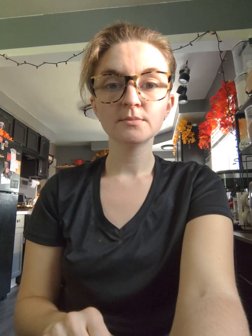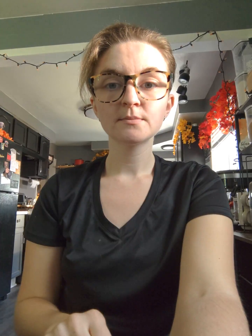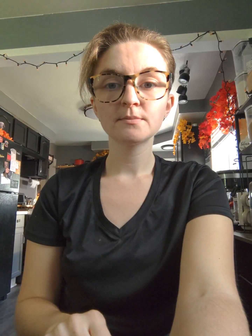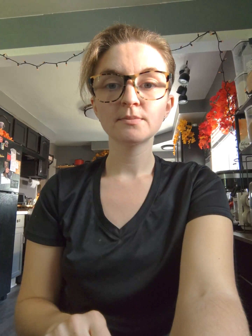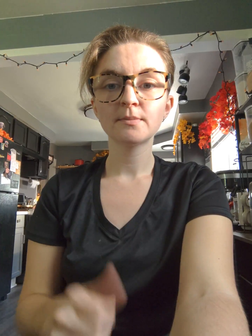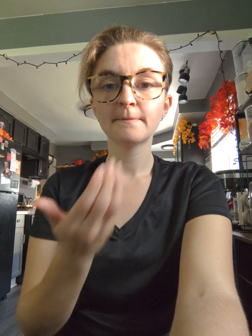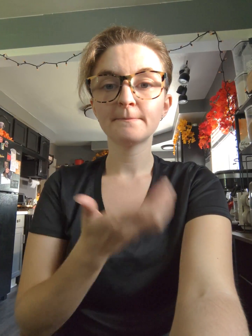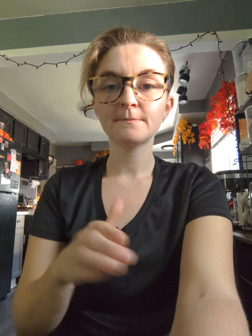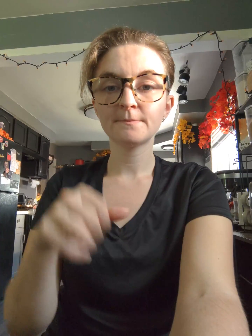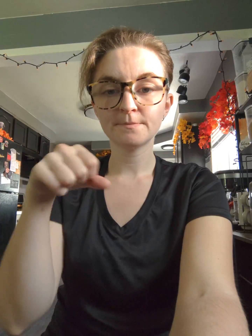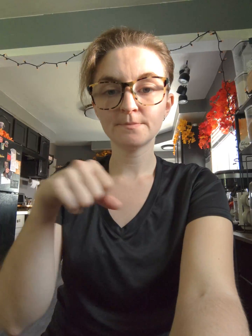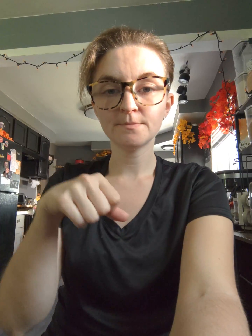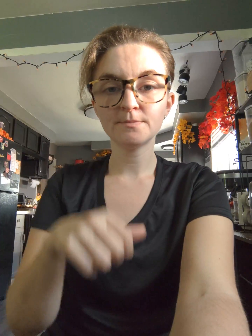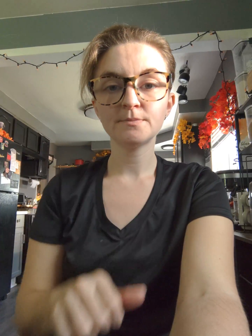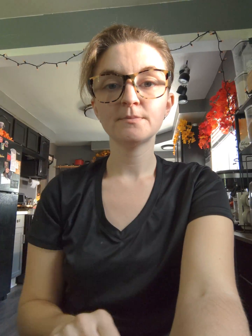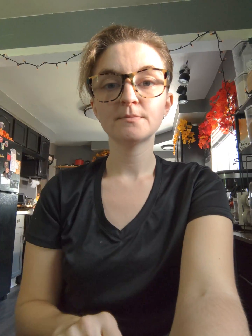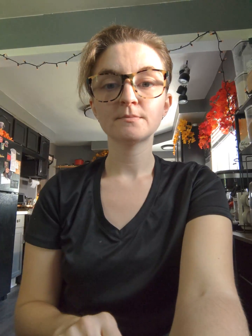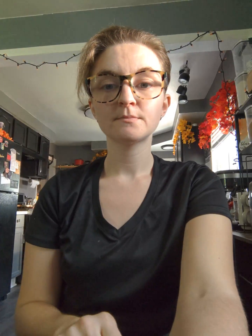basket